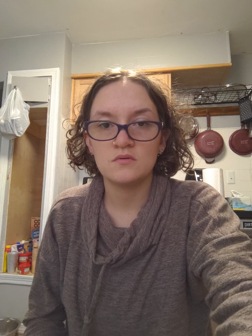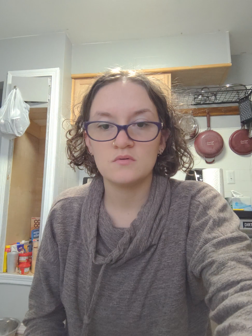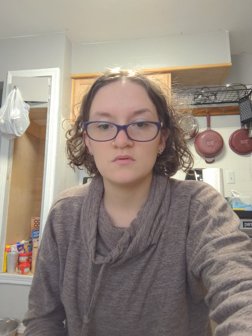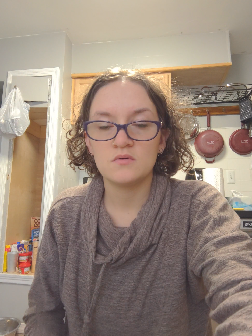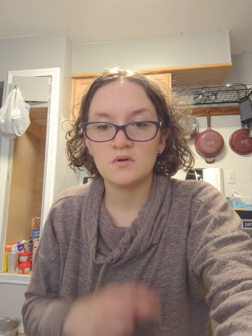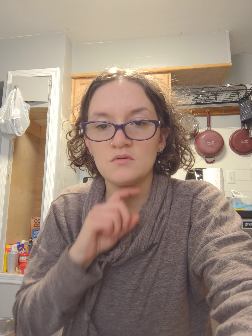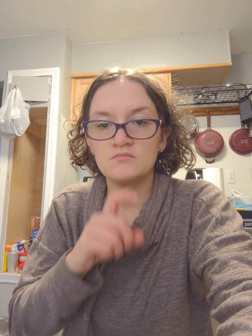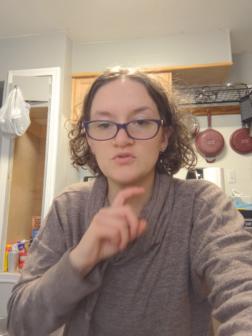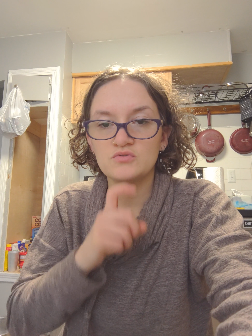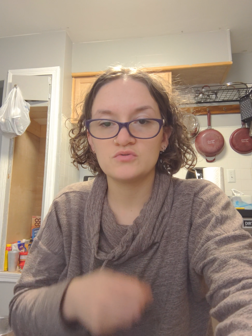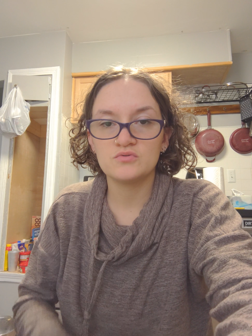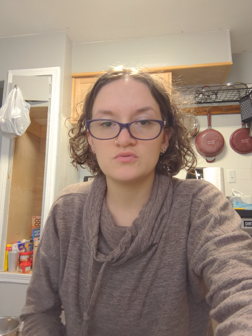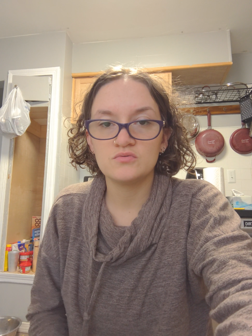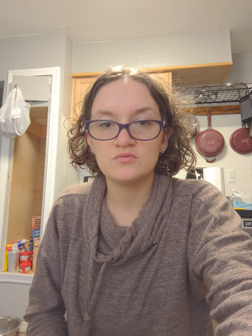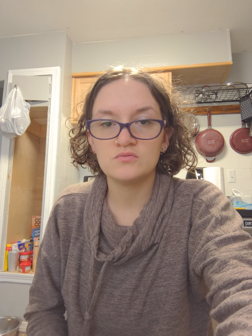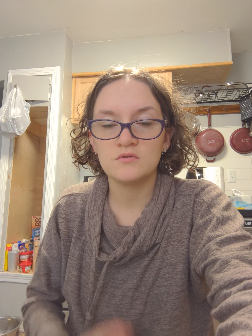garbage